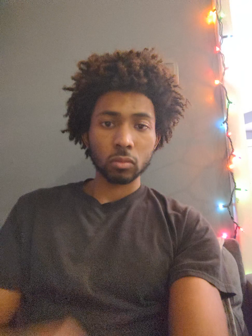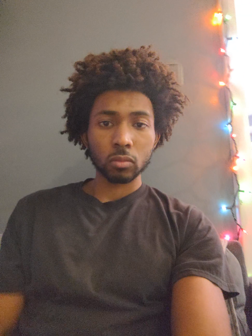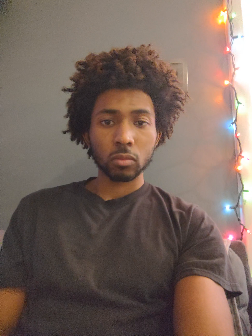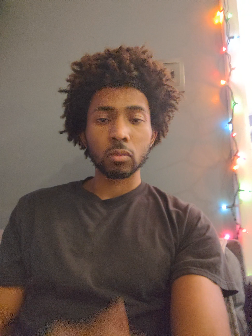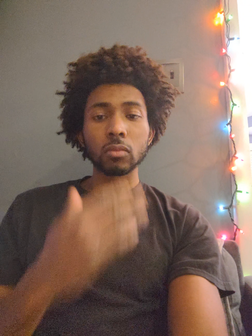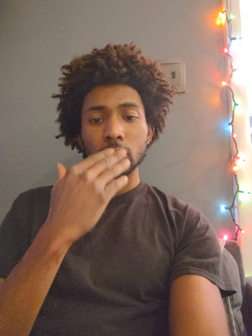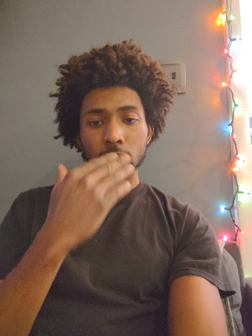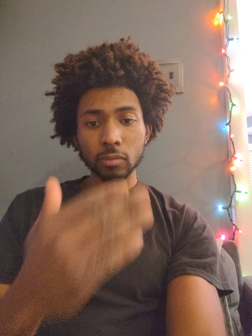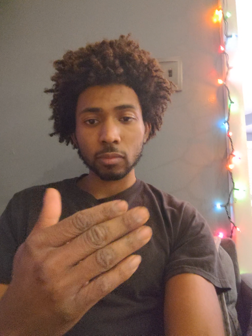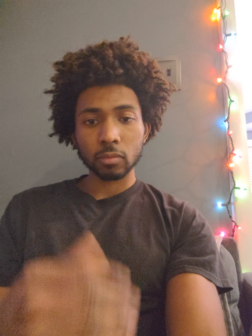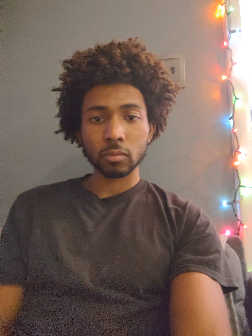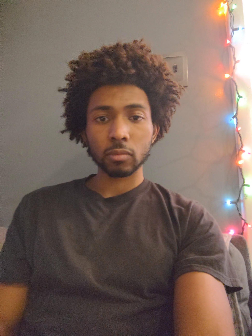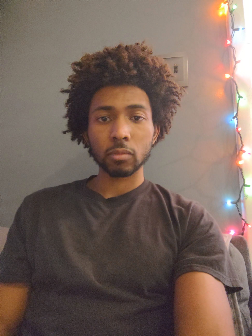thank you